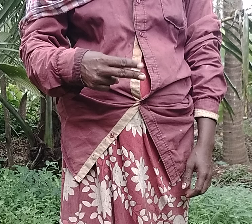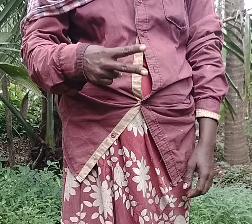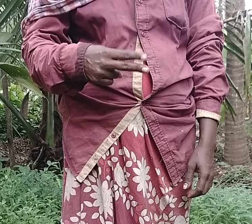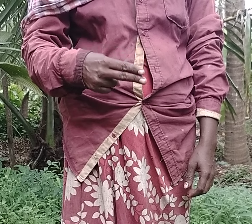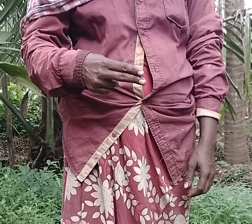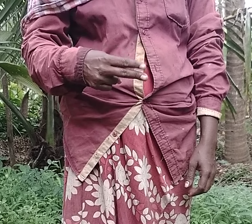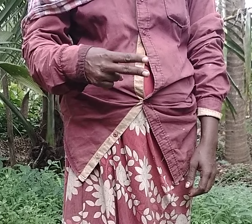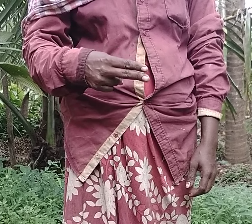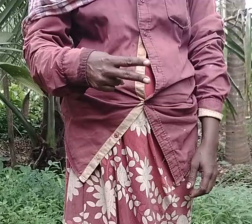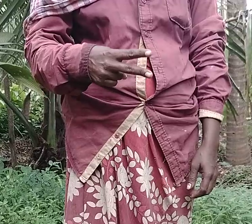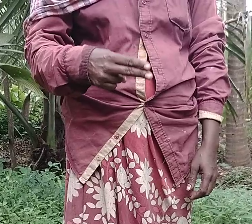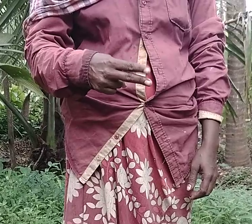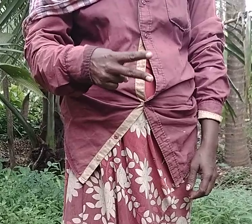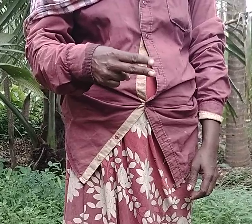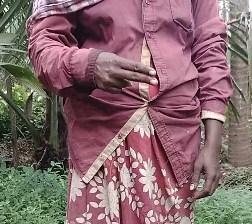Cut